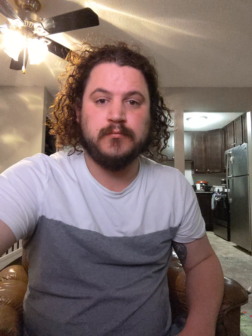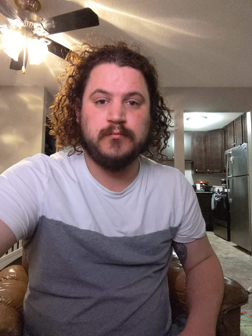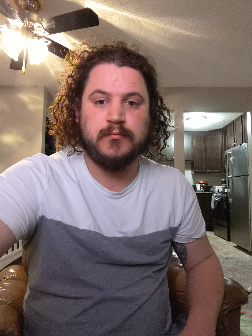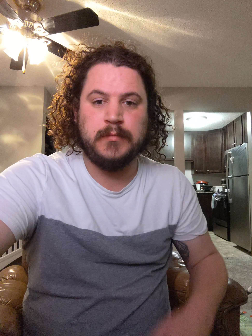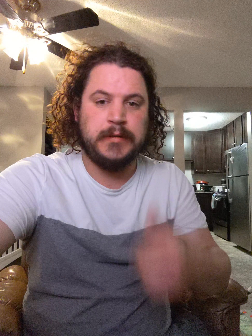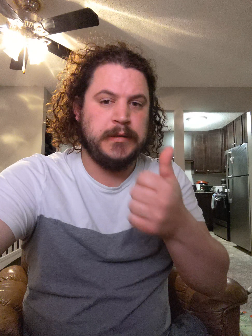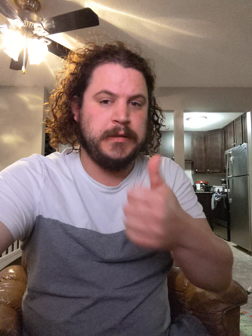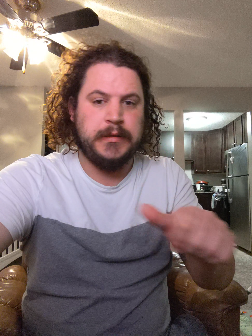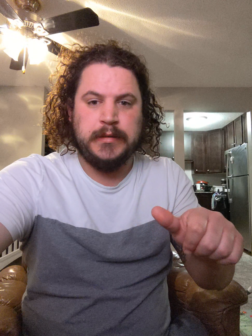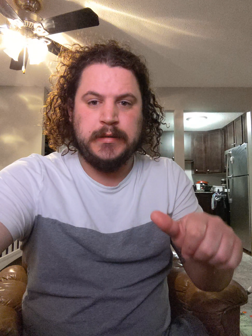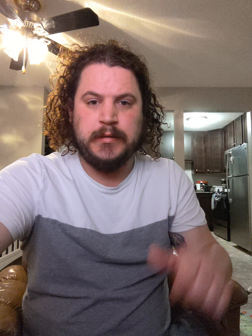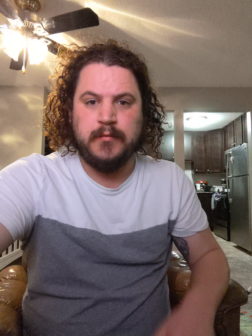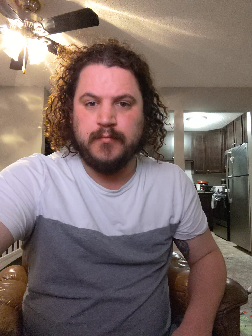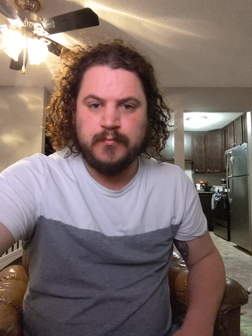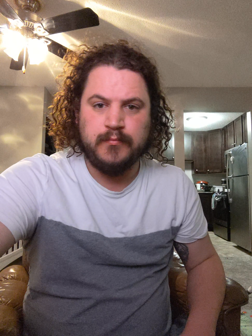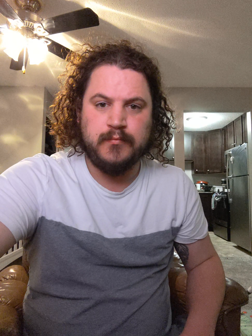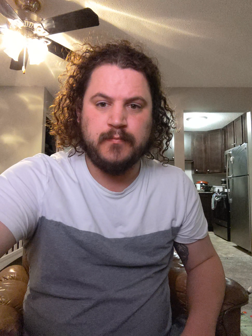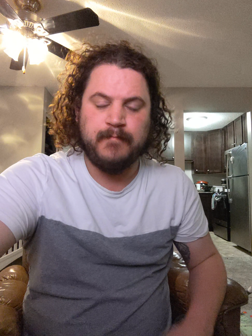any